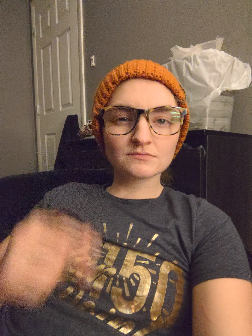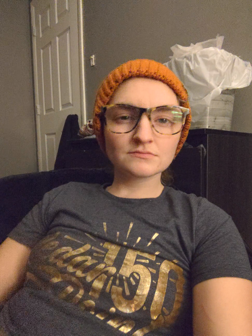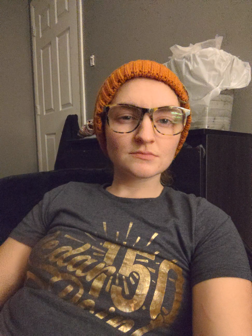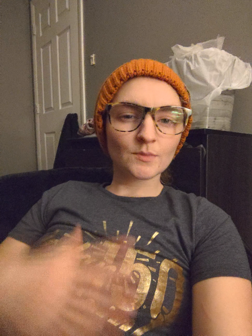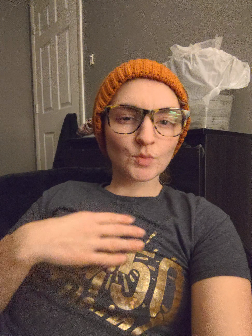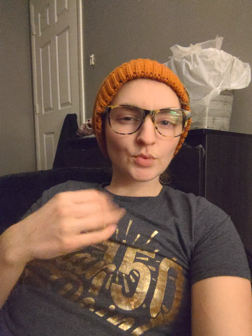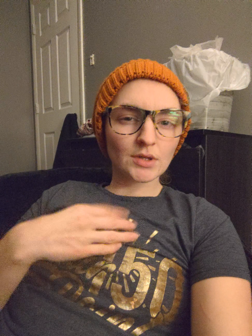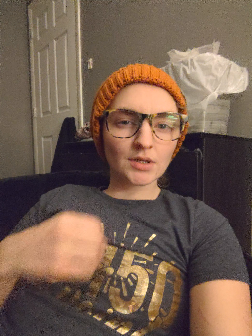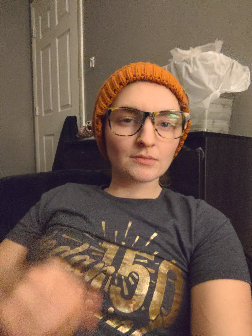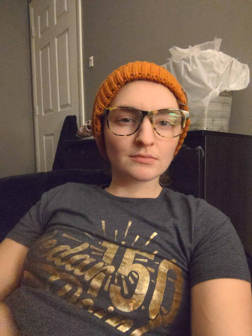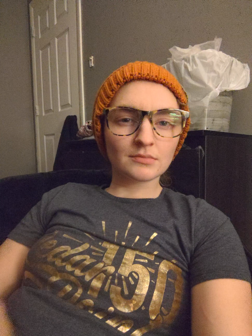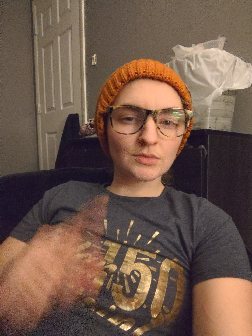white